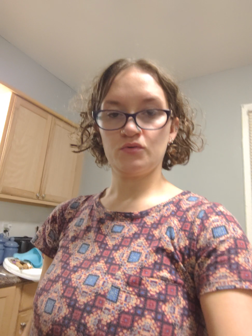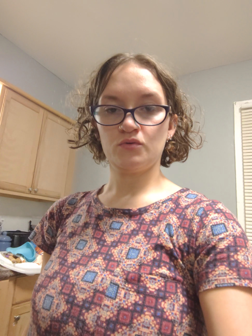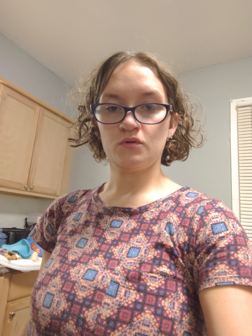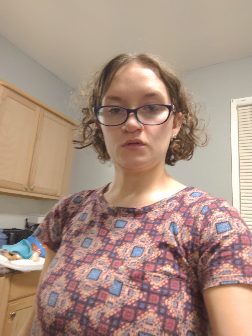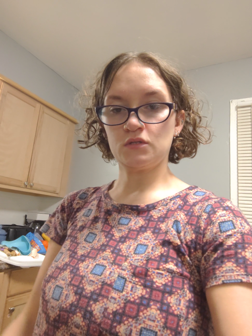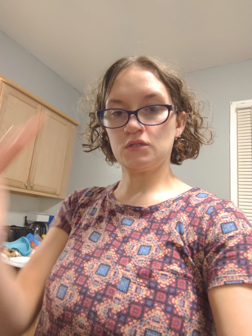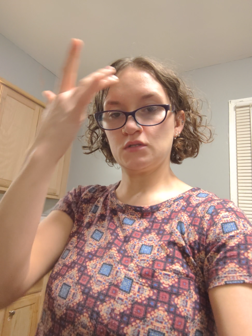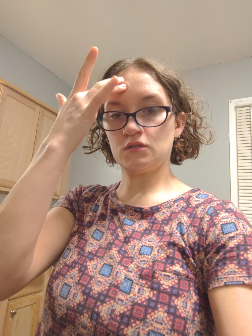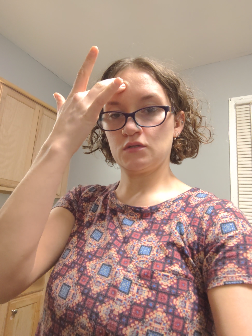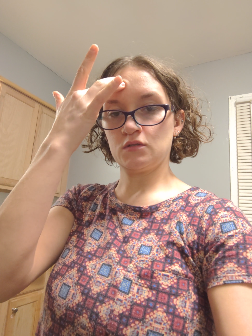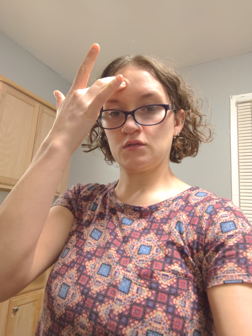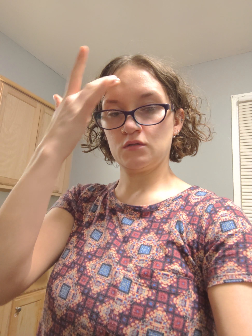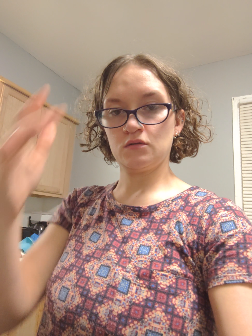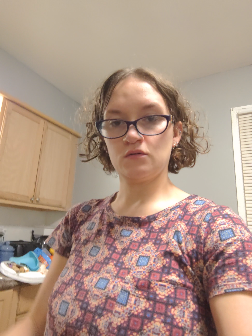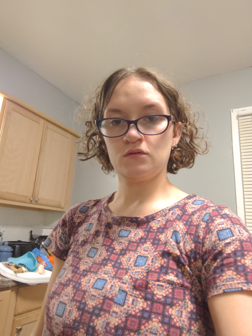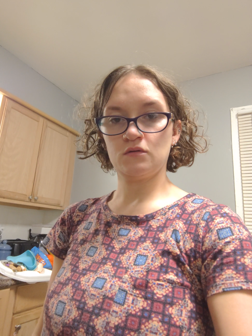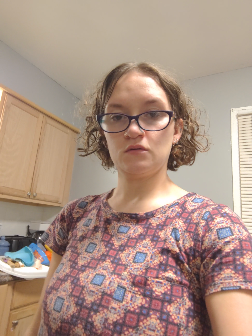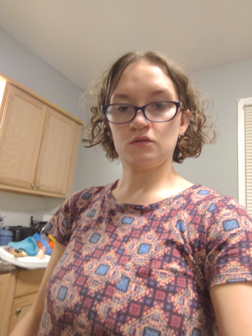sick